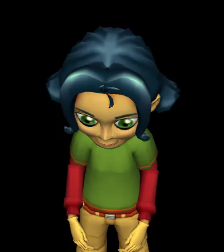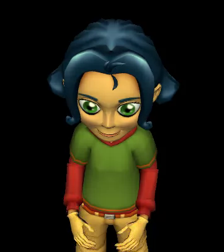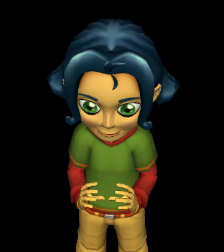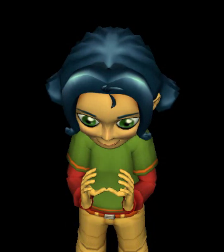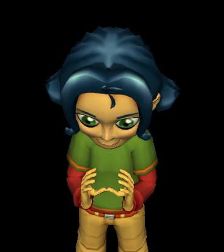أرض